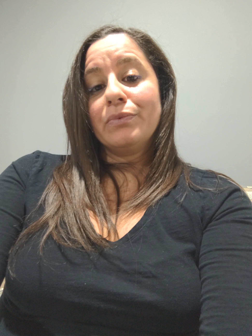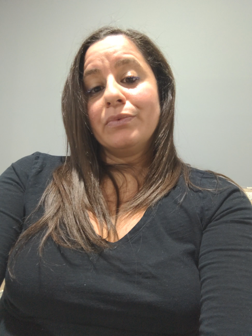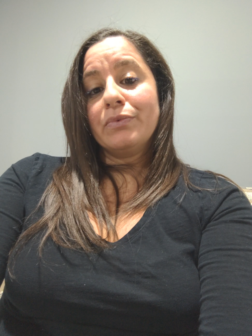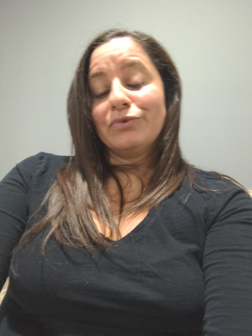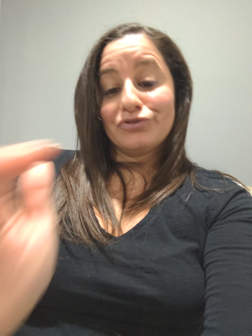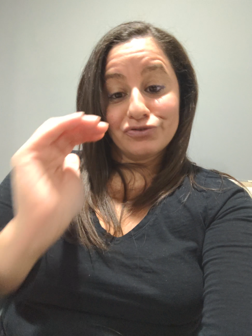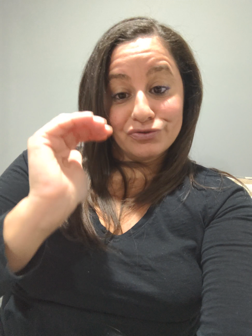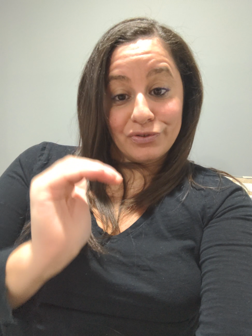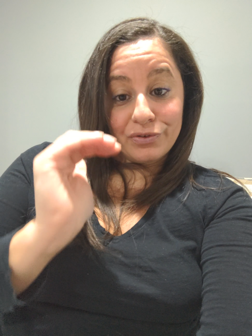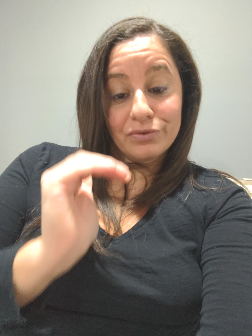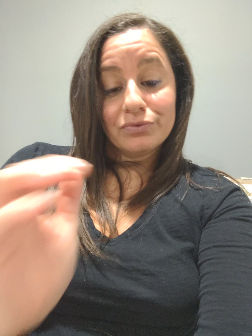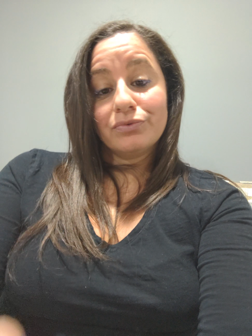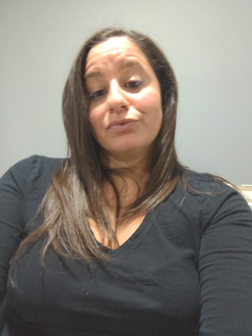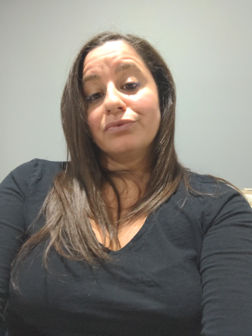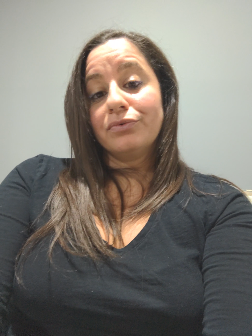child